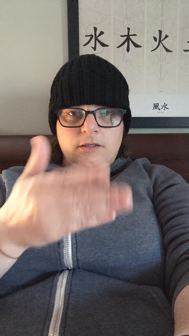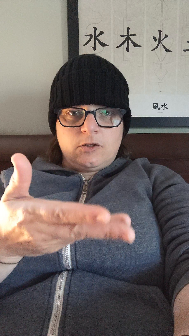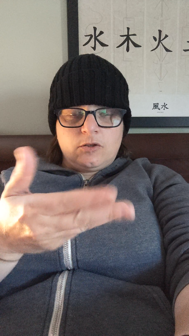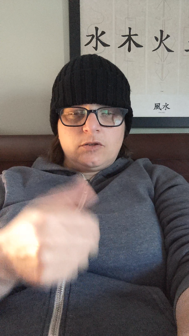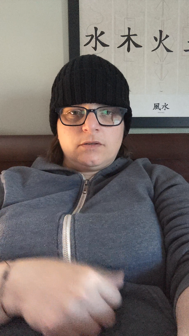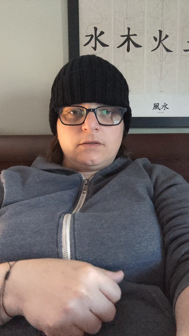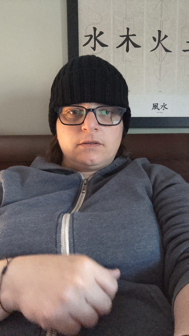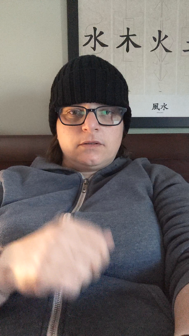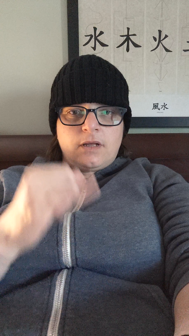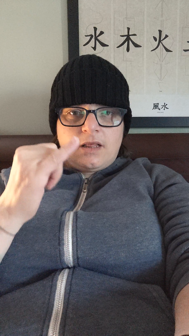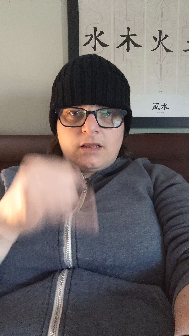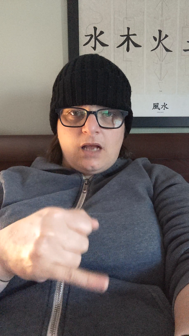last